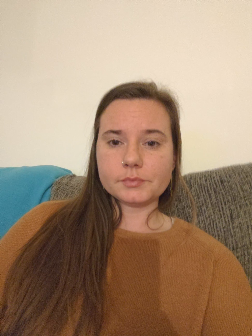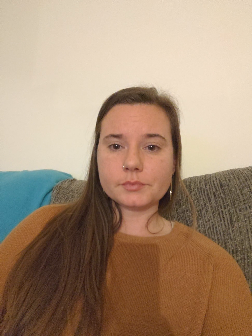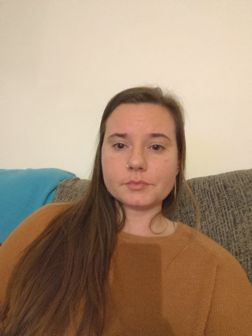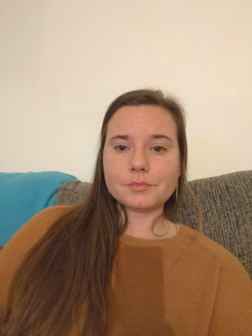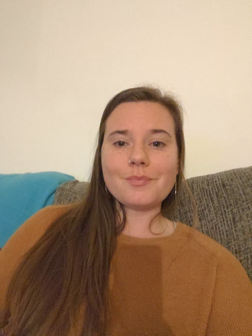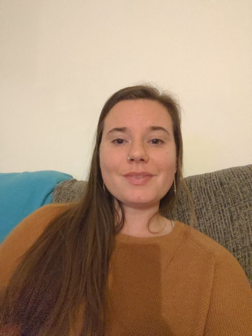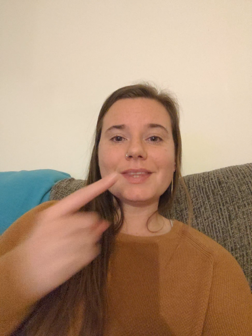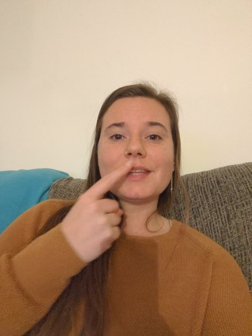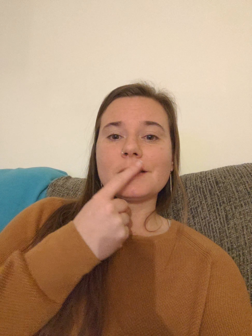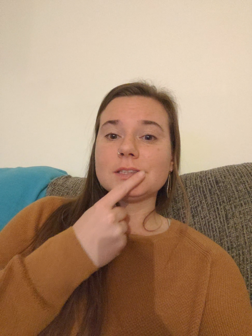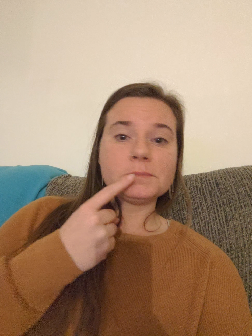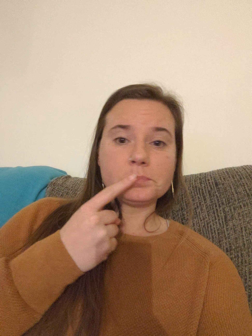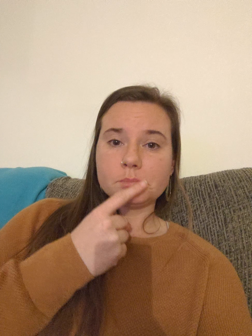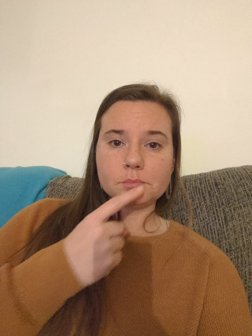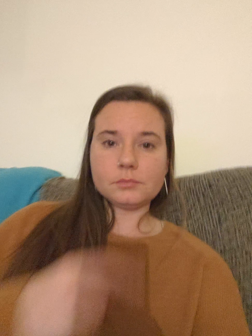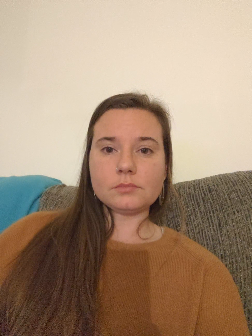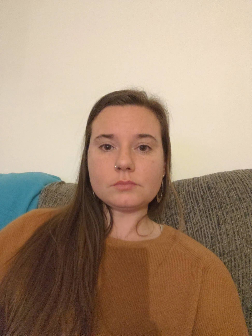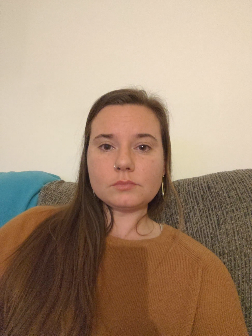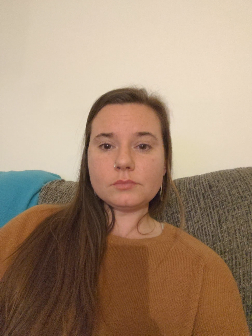lips